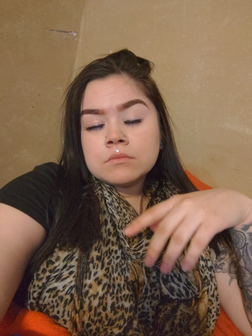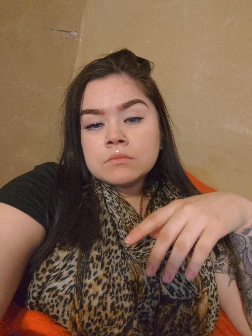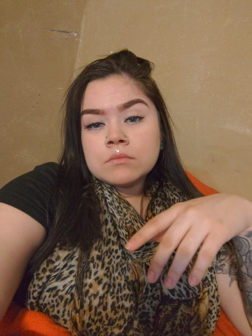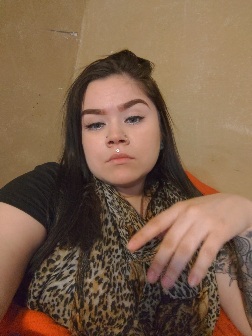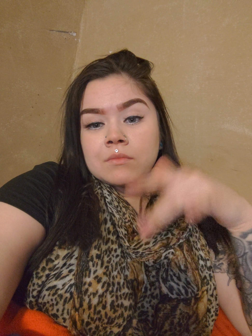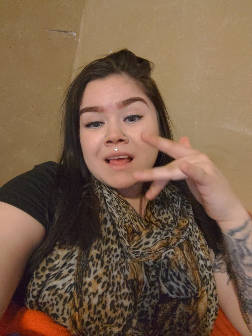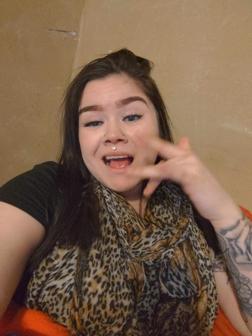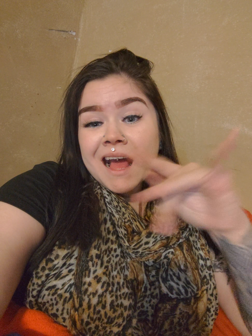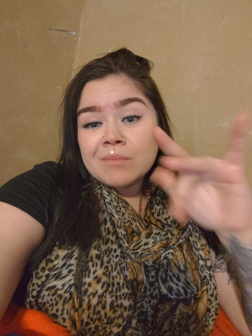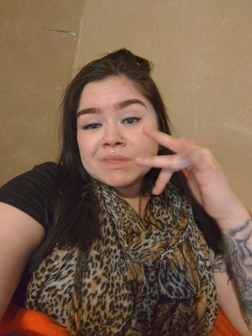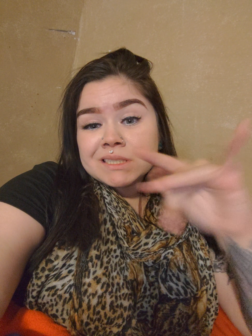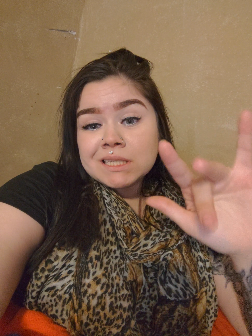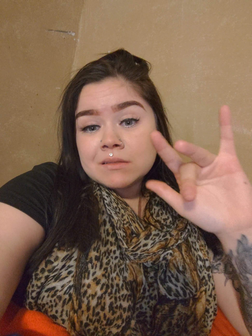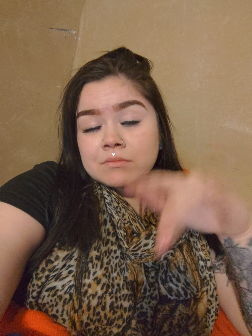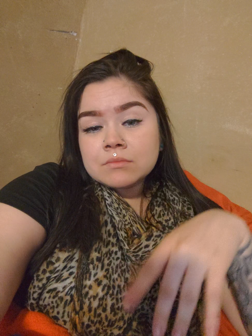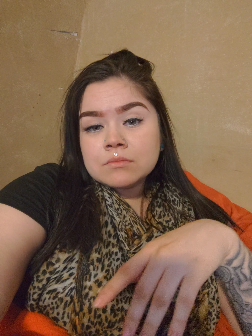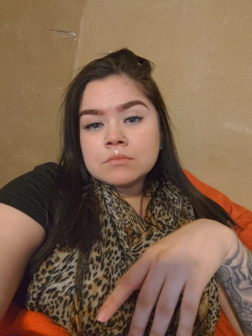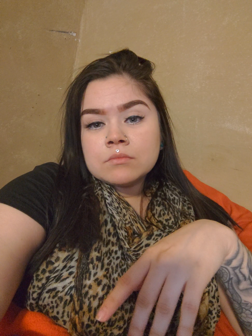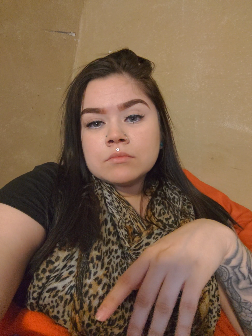empty